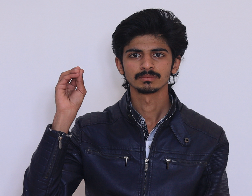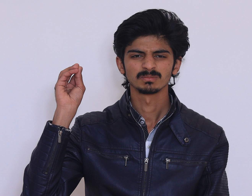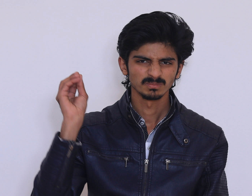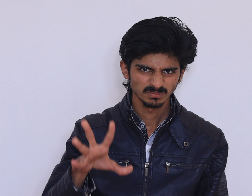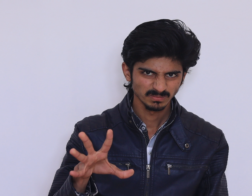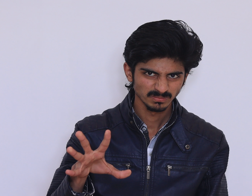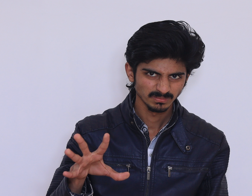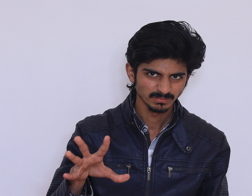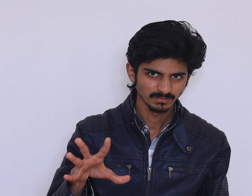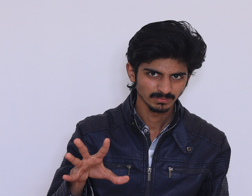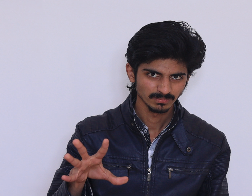bad